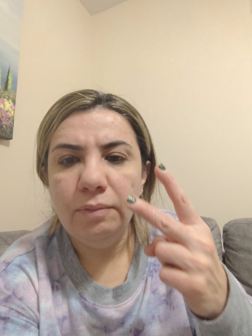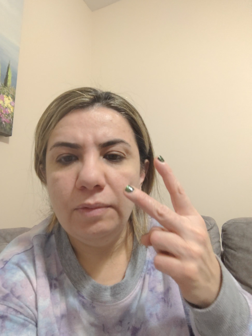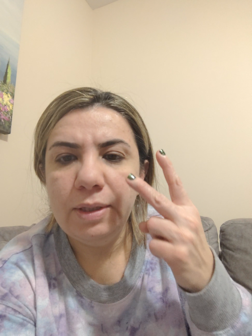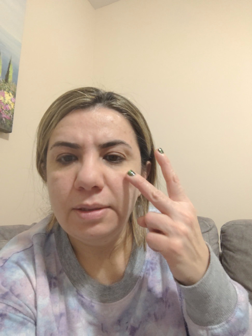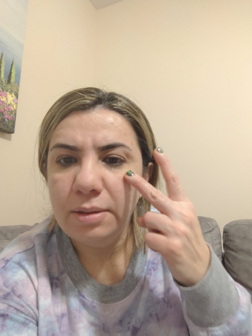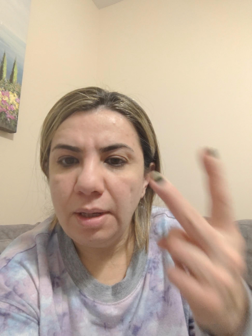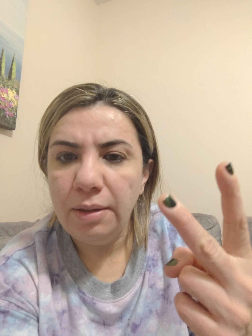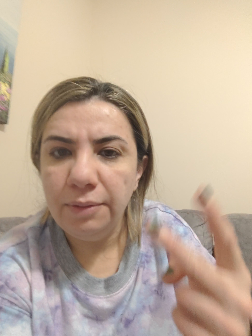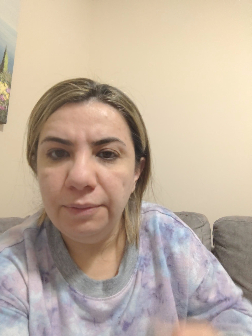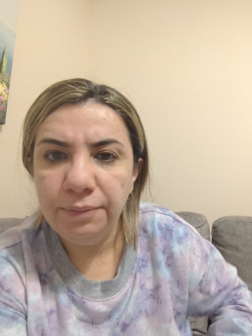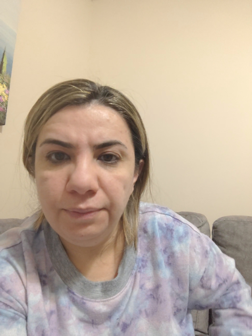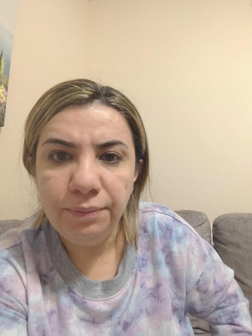see